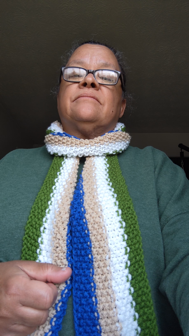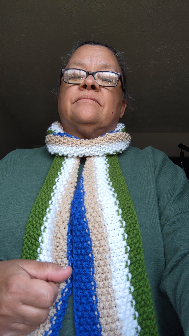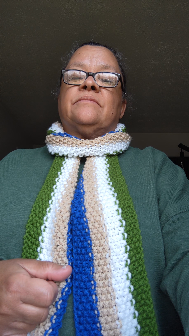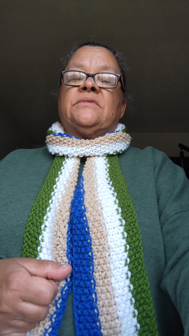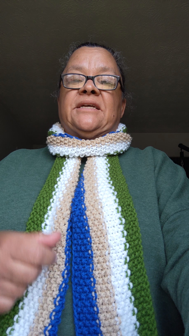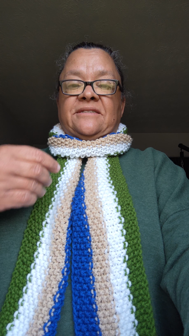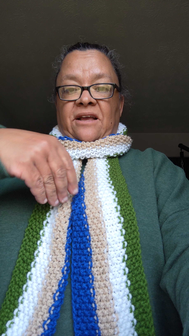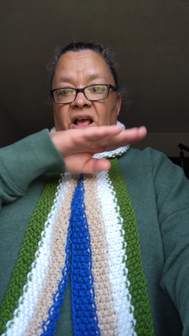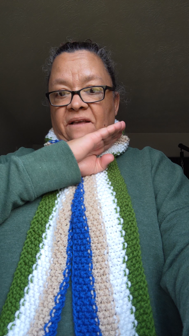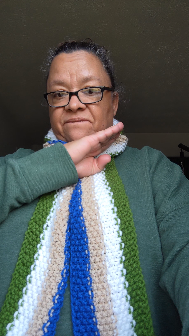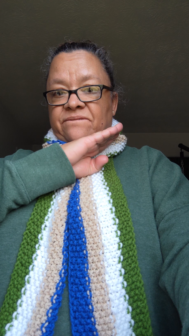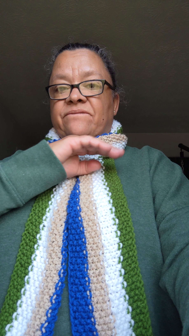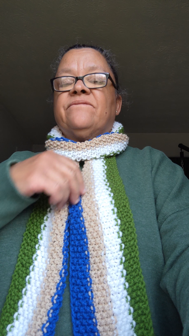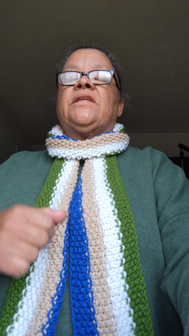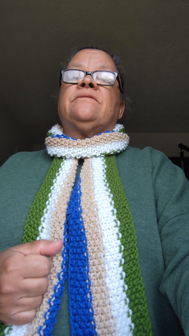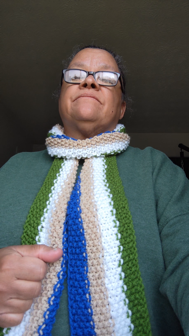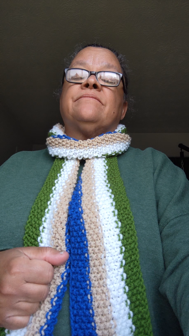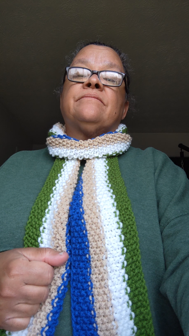scarf